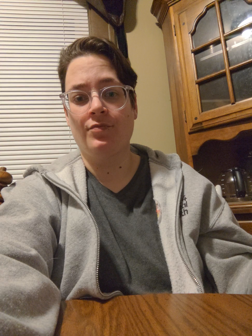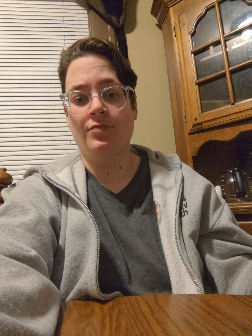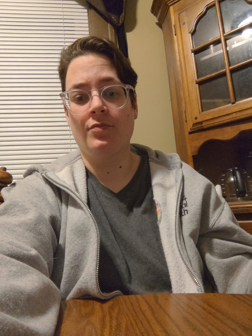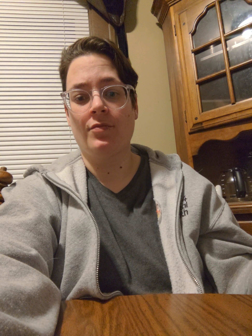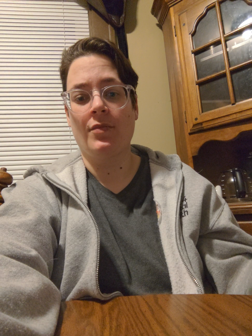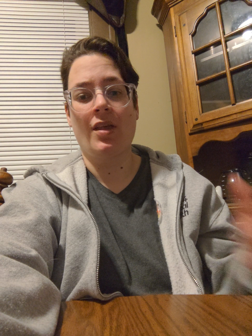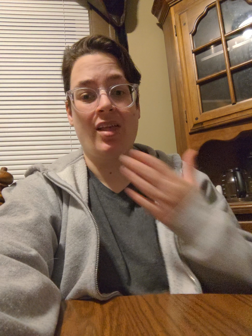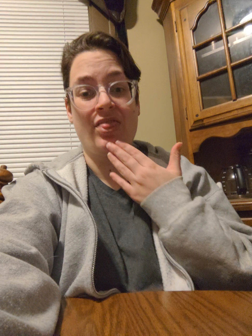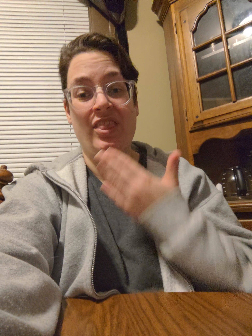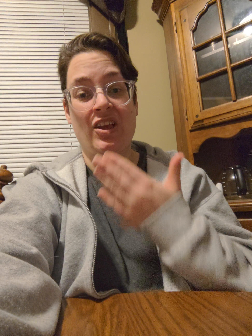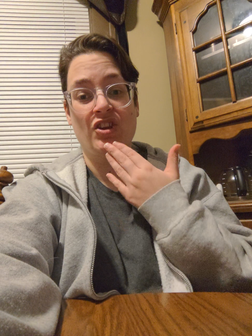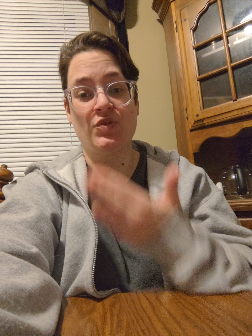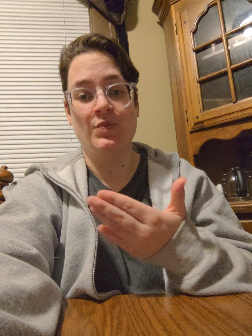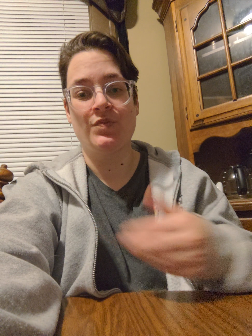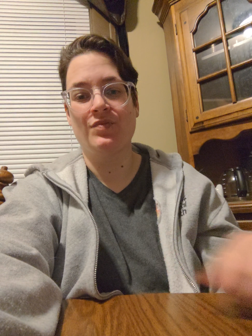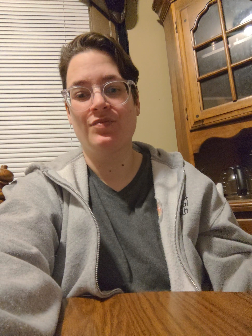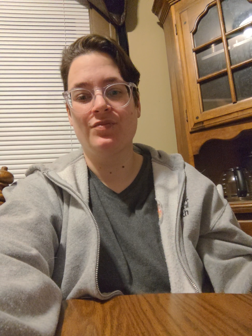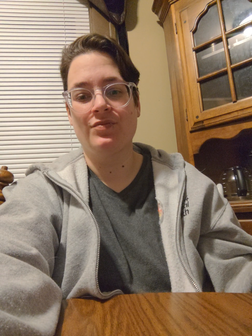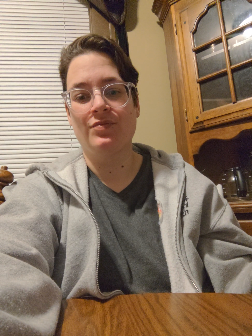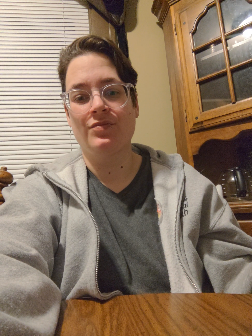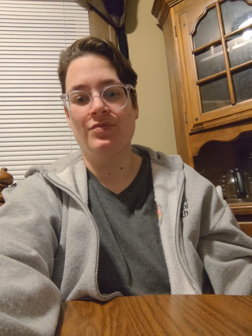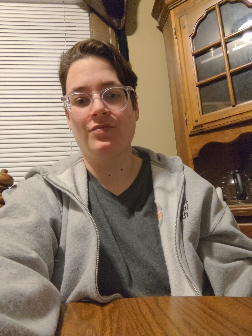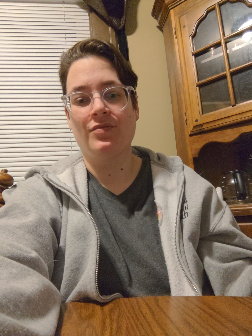thank you